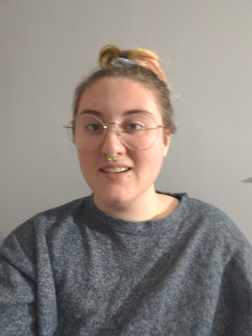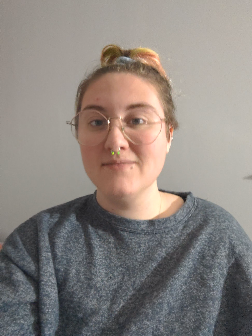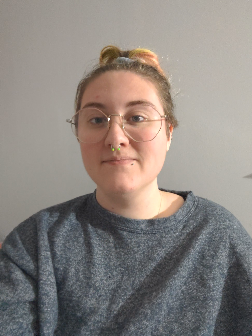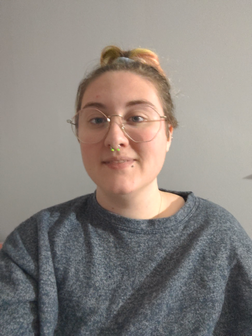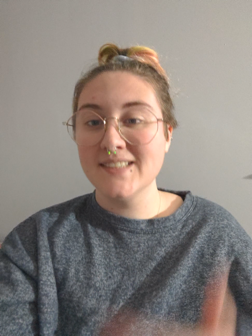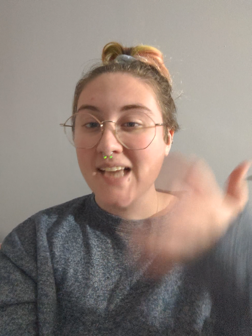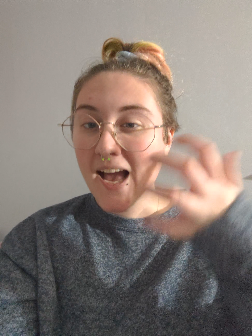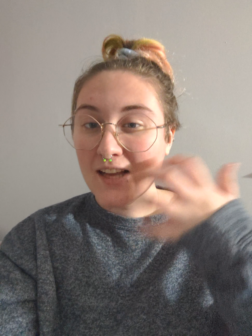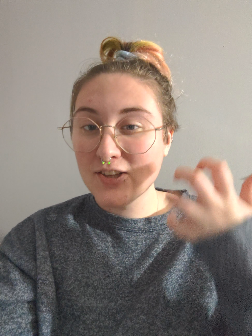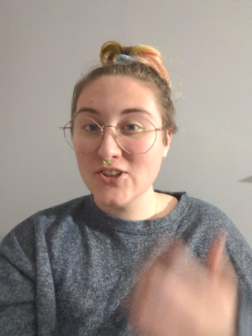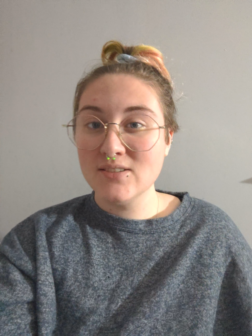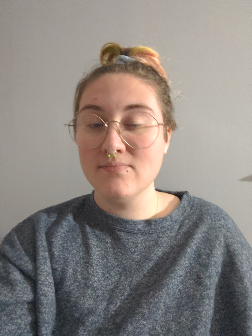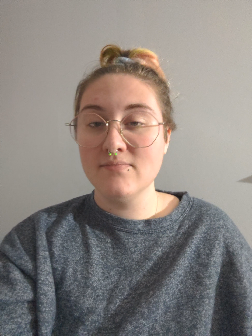tiger